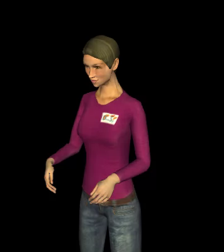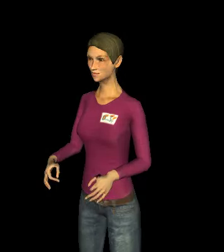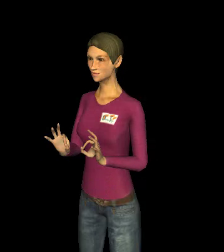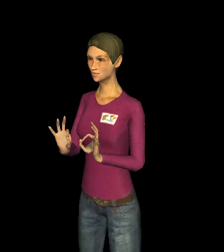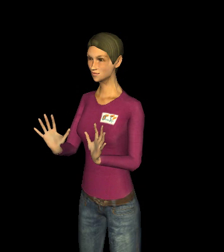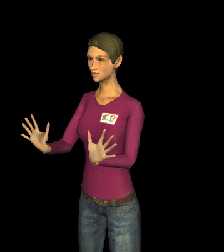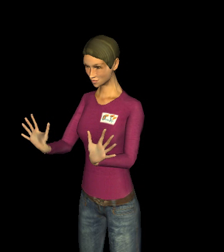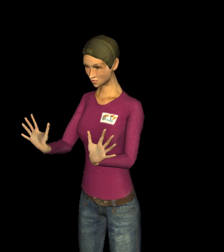وقت